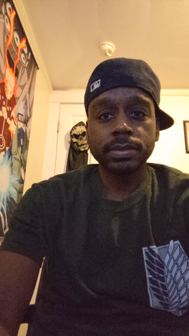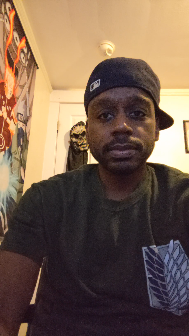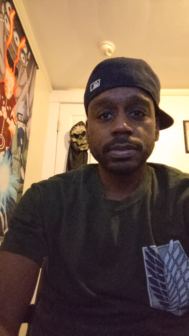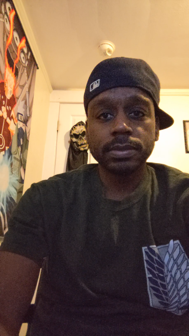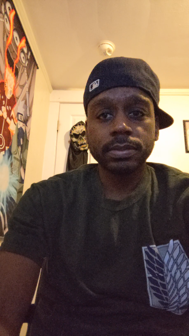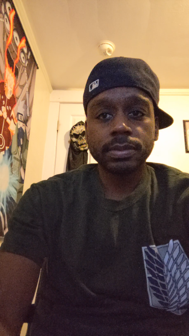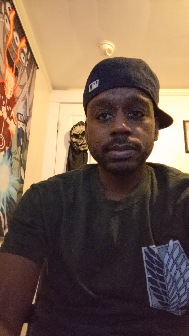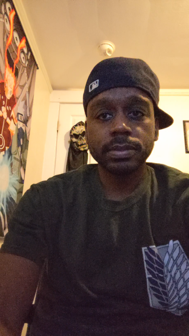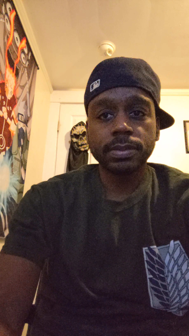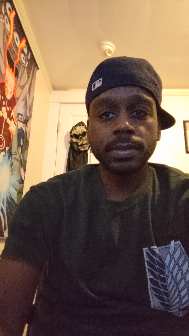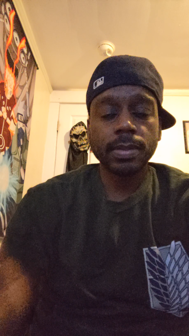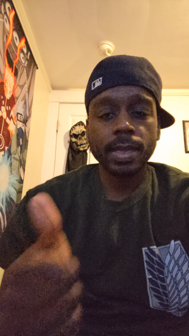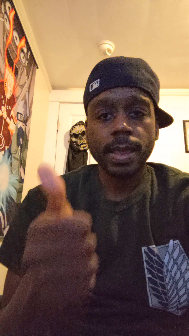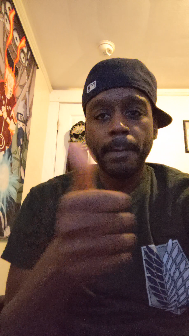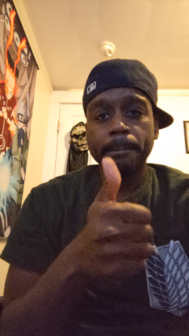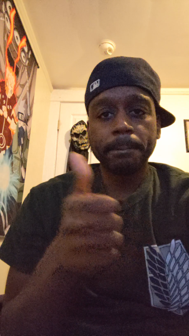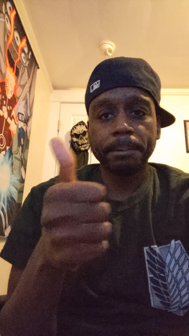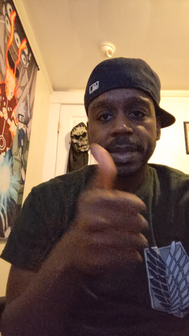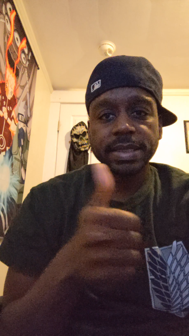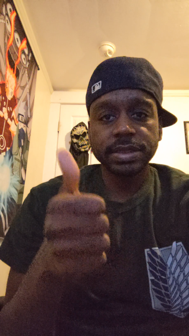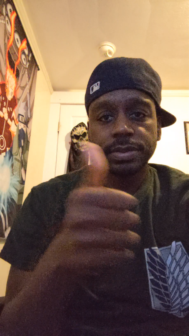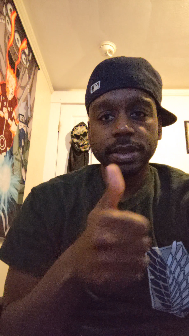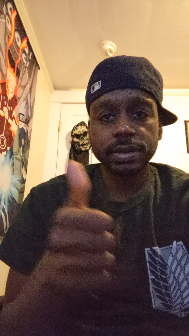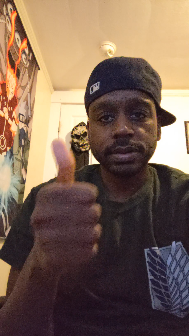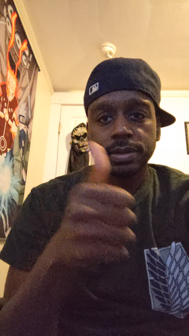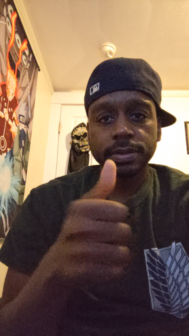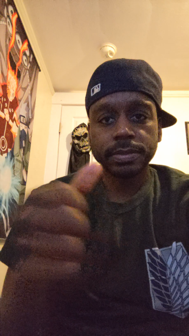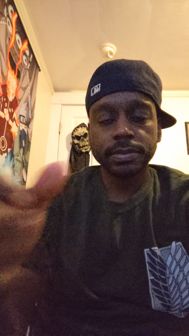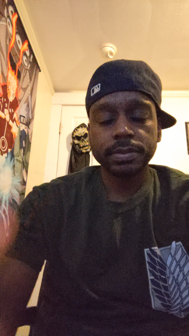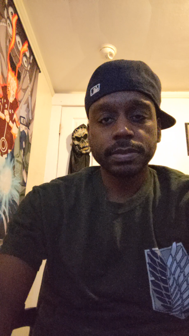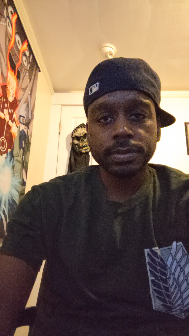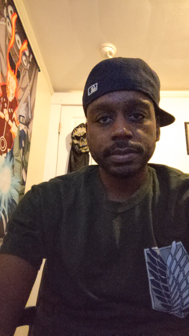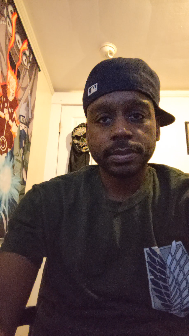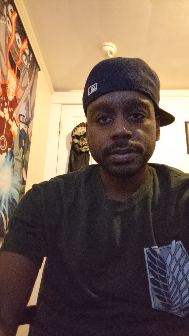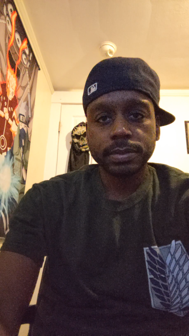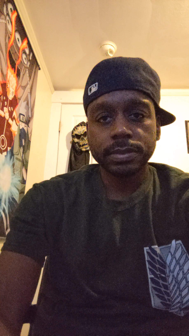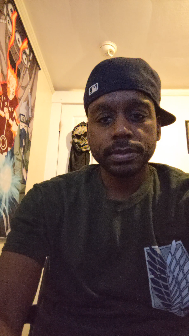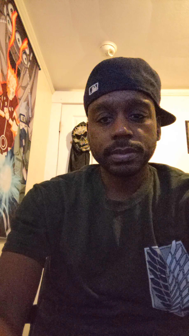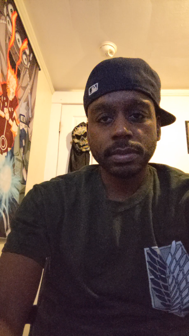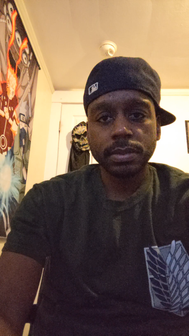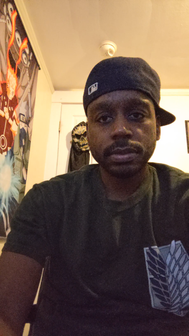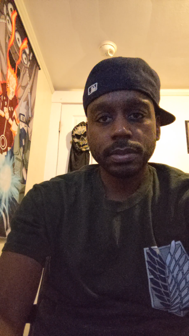basement